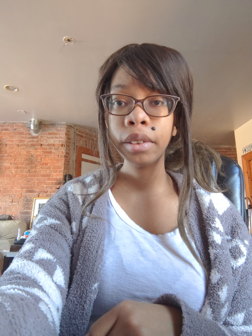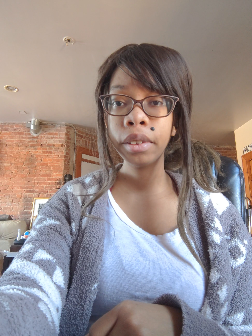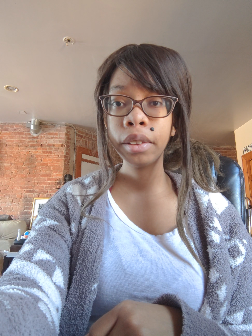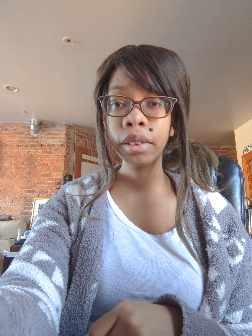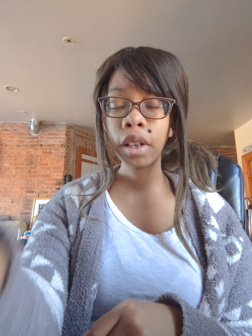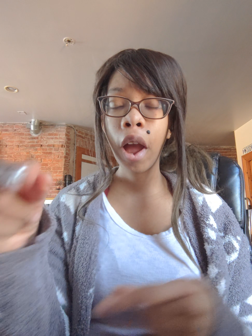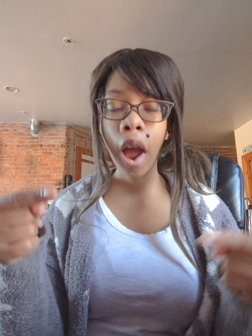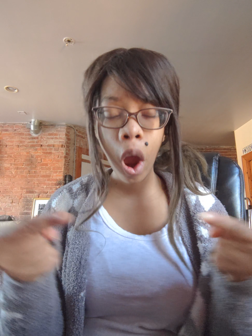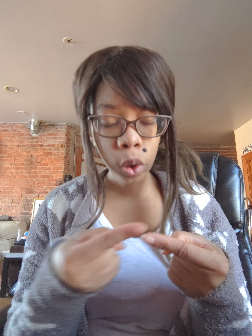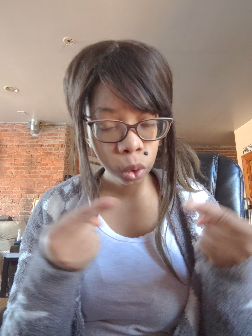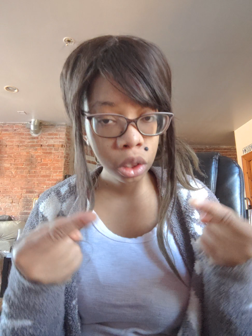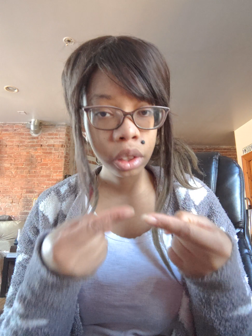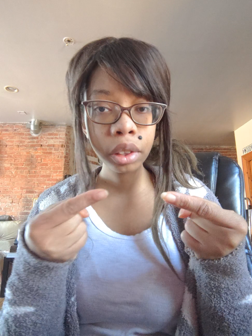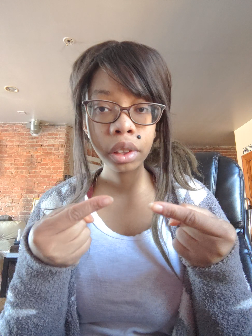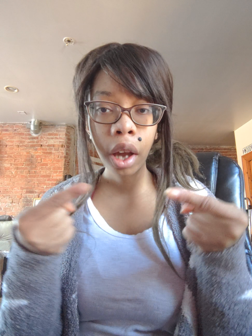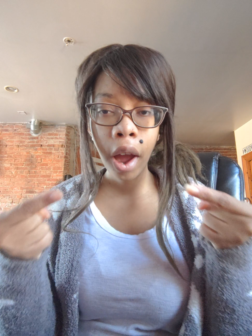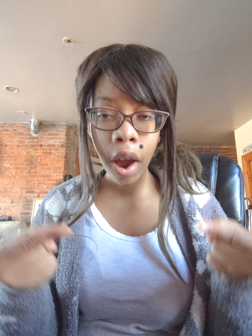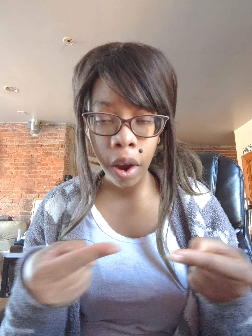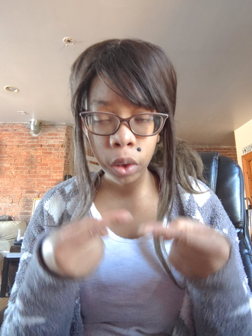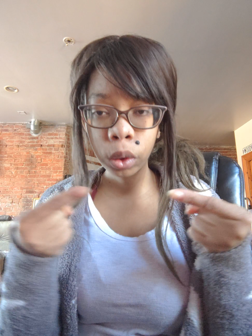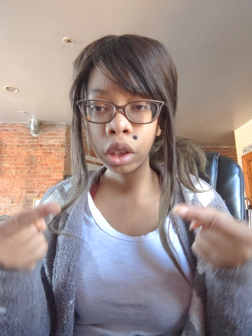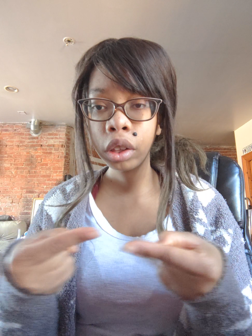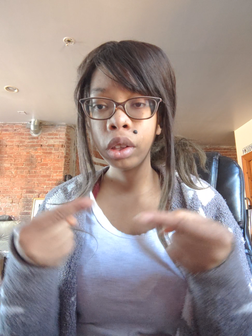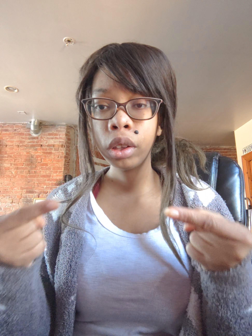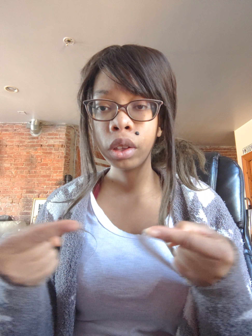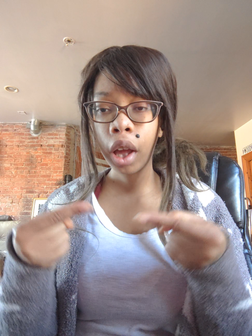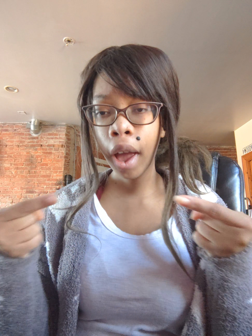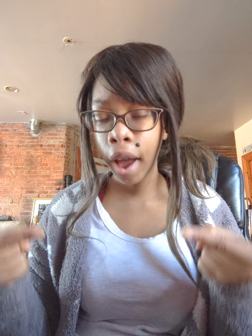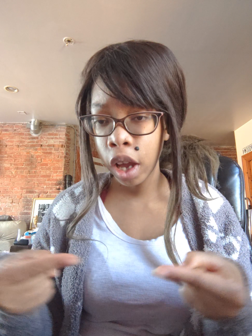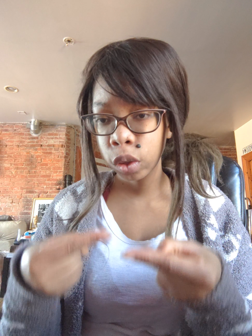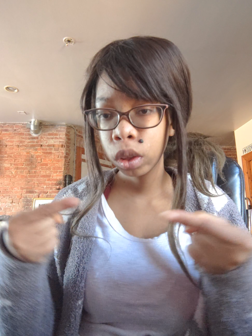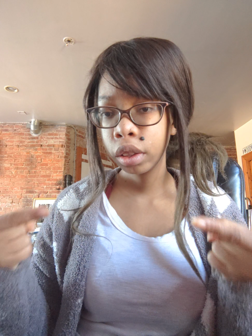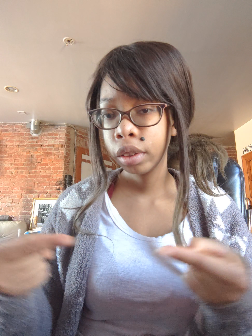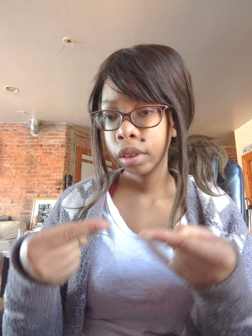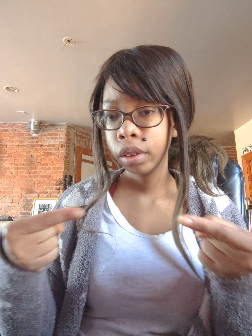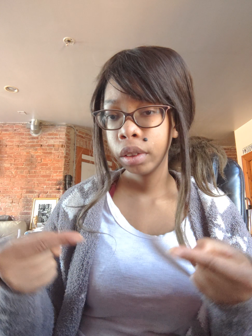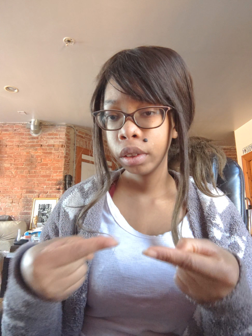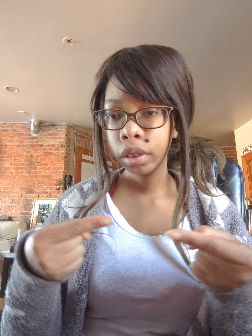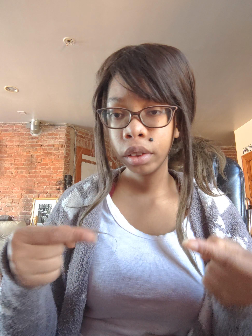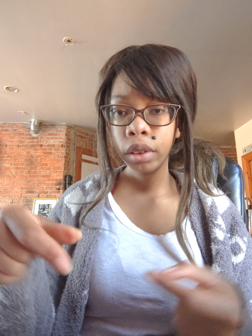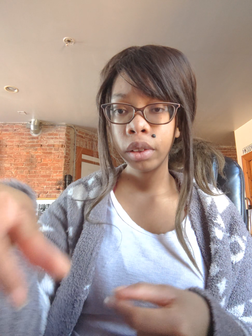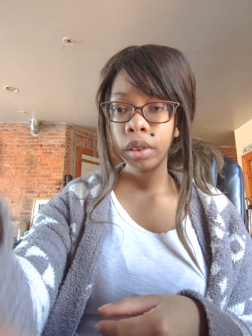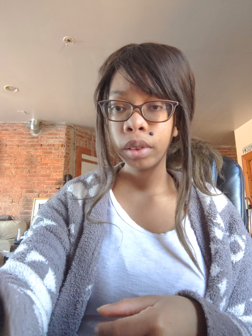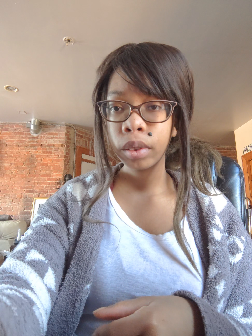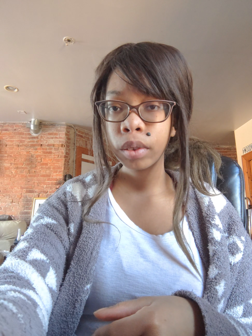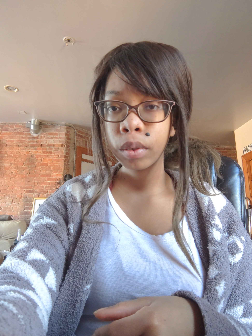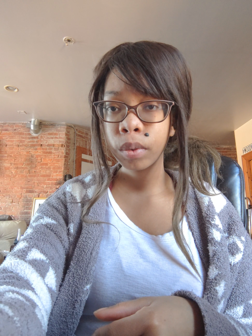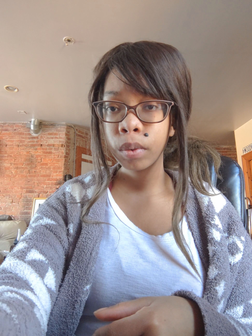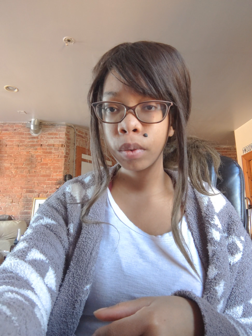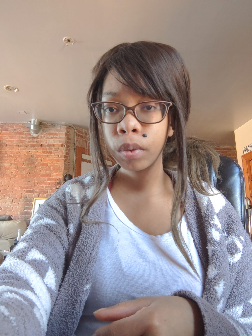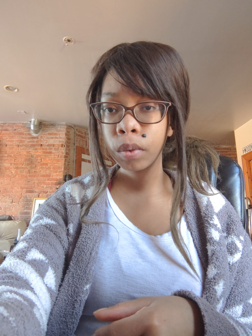owie